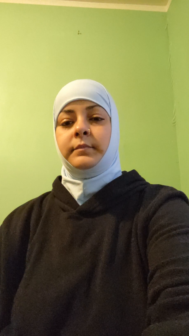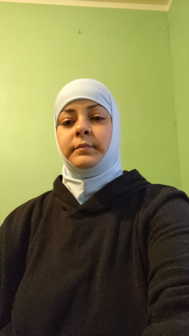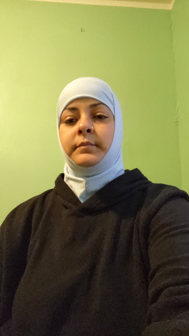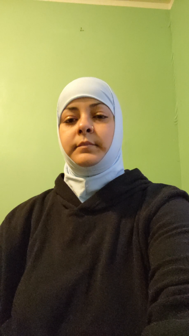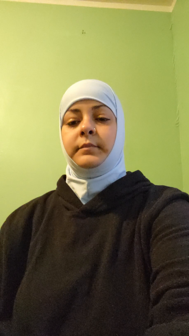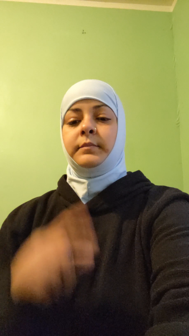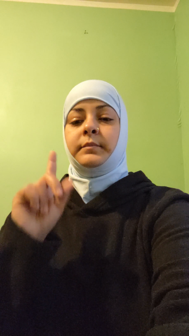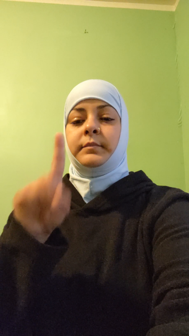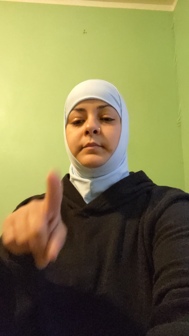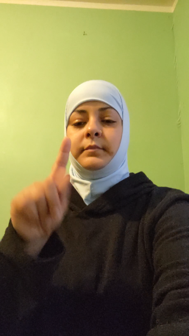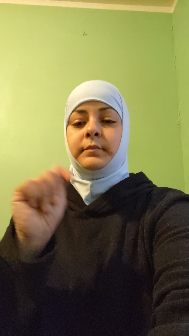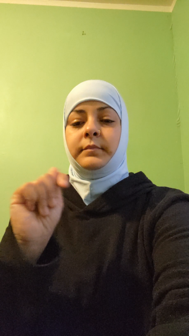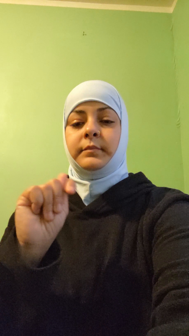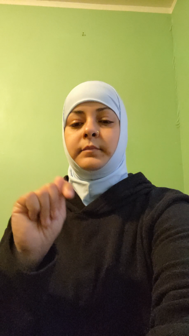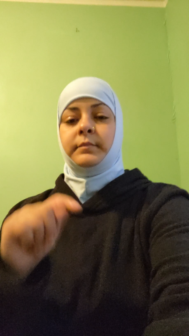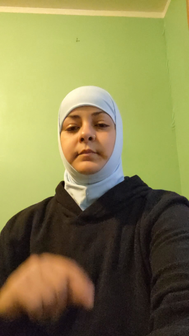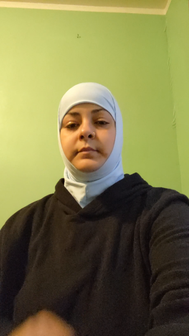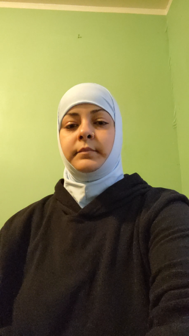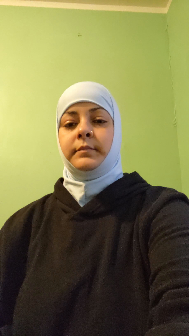go potty